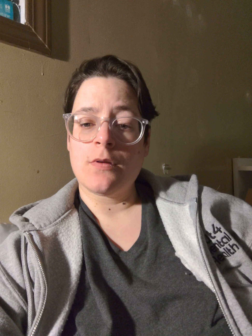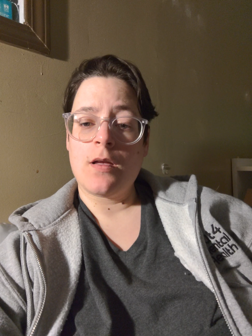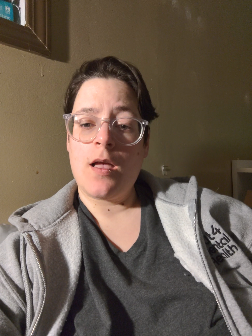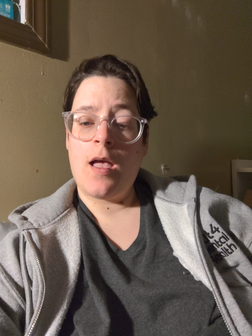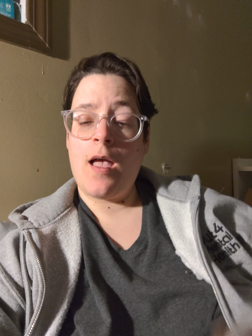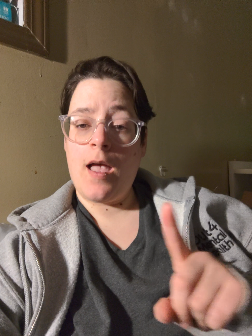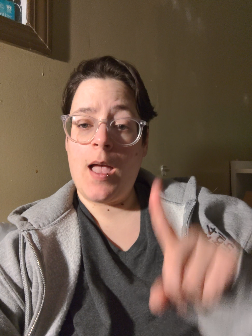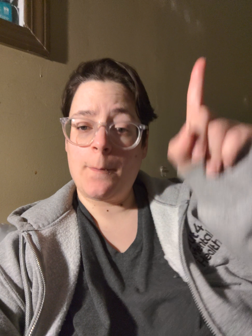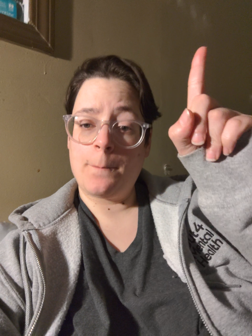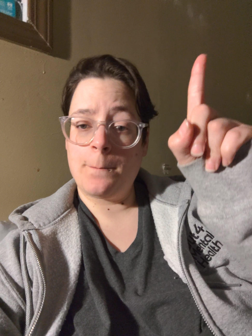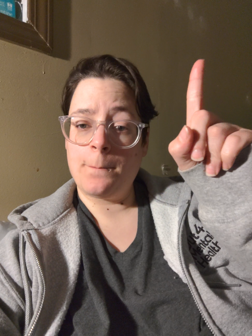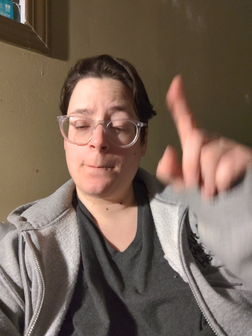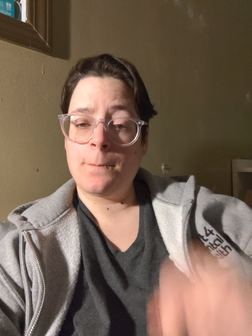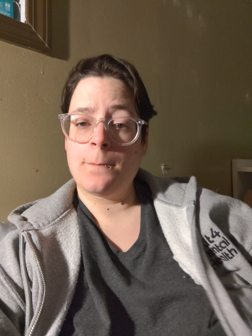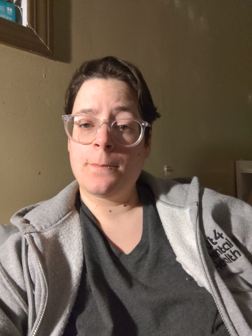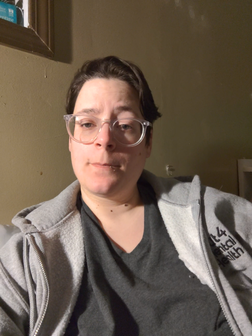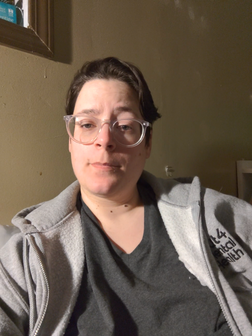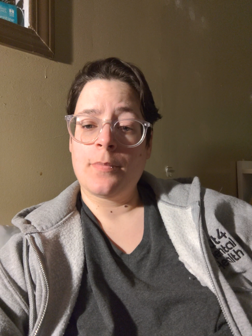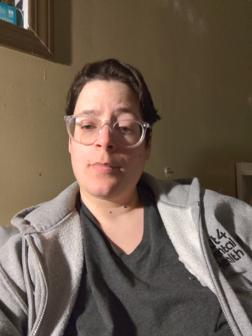up